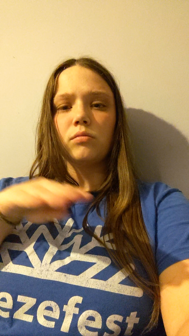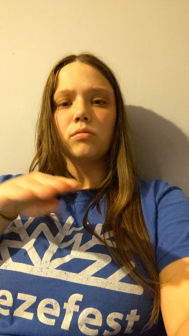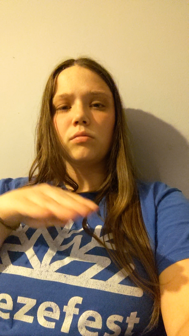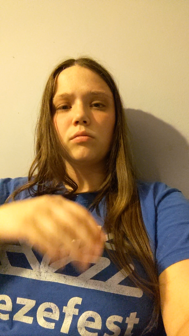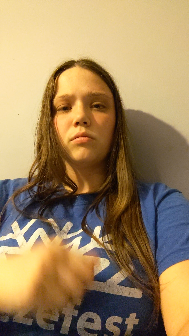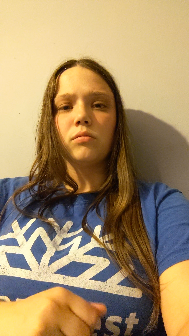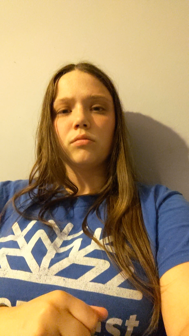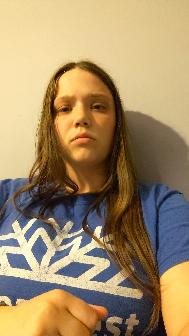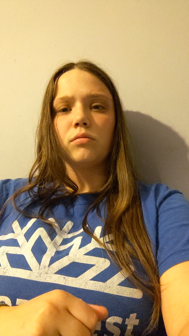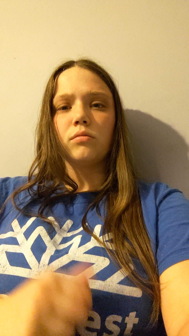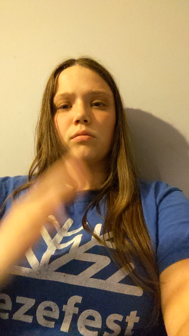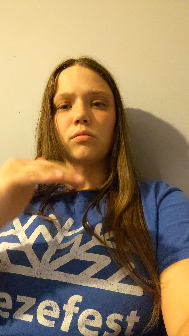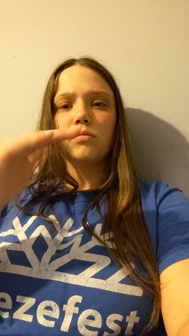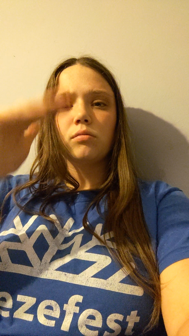build